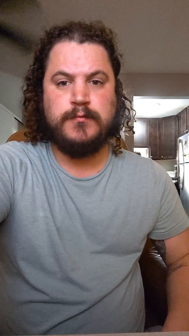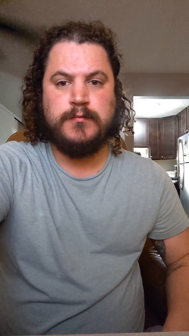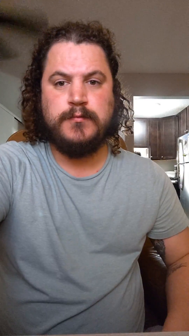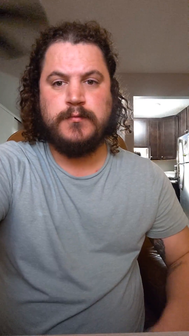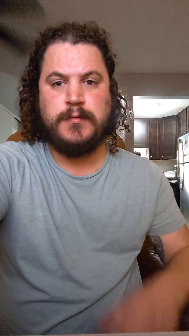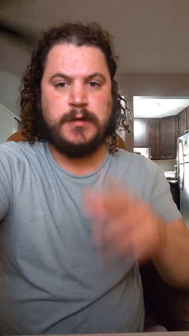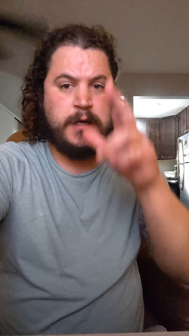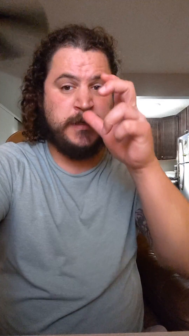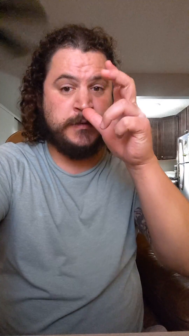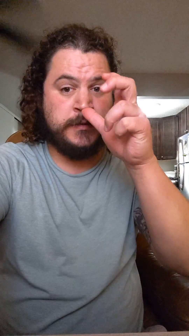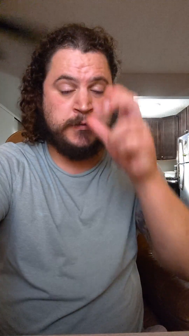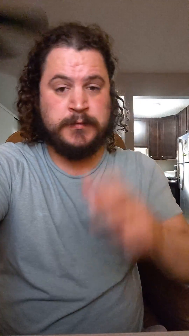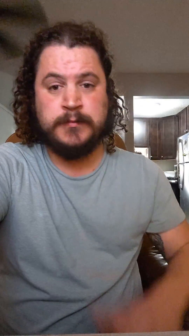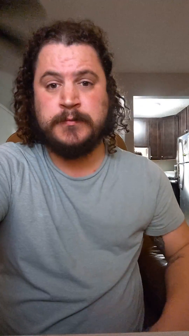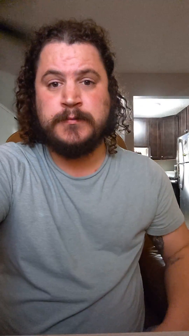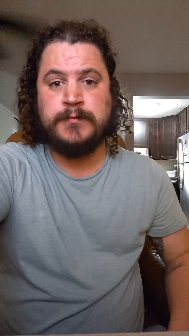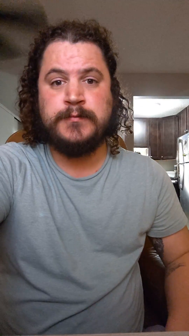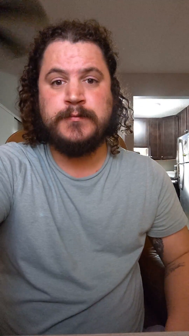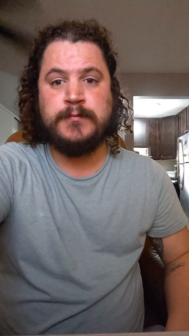ant